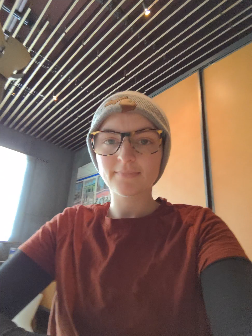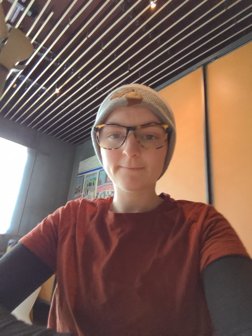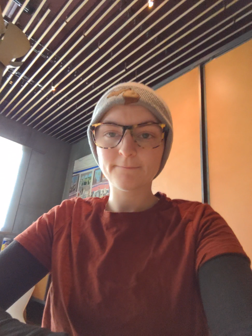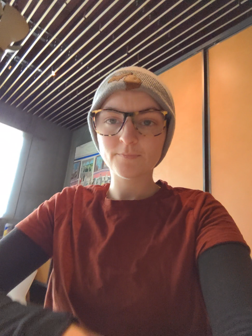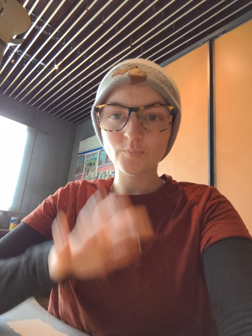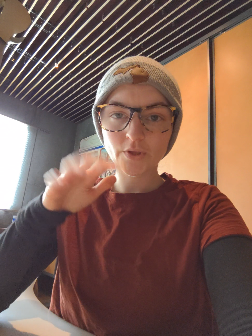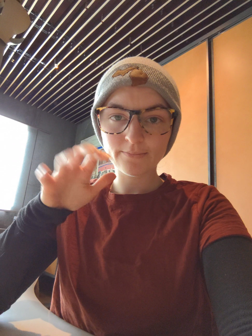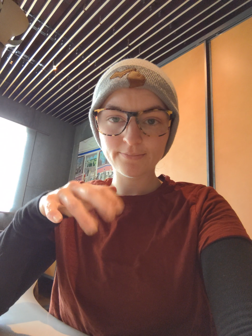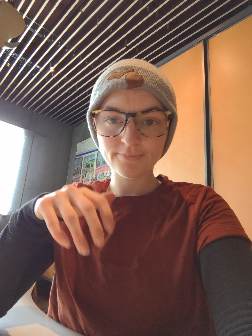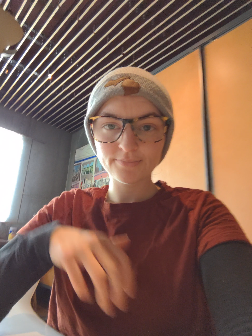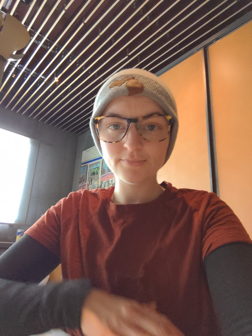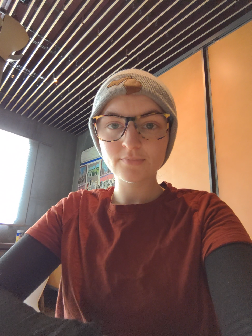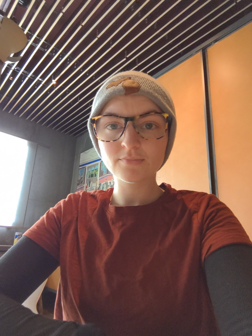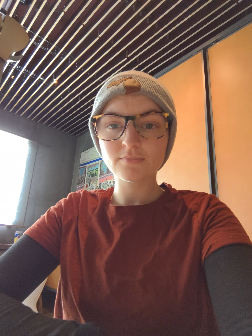rain